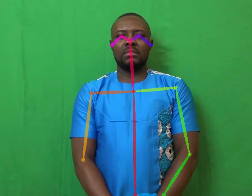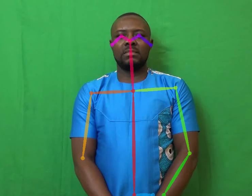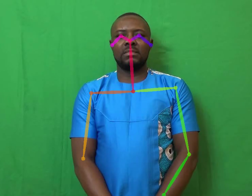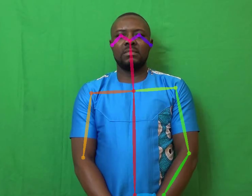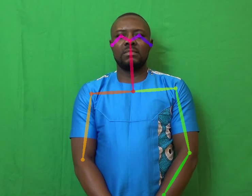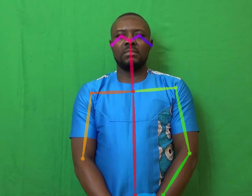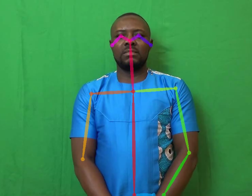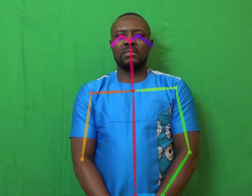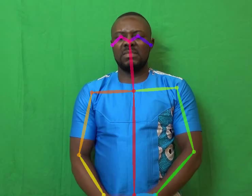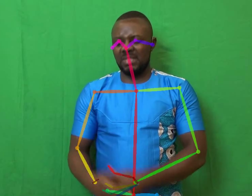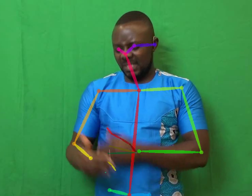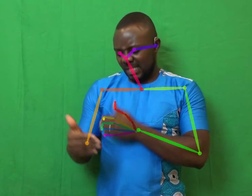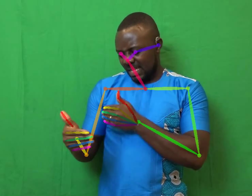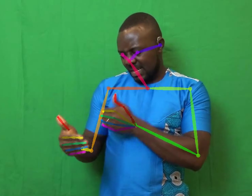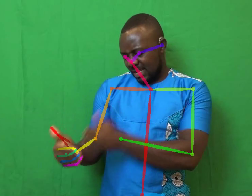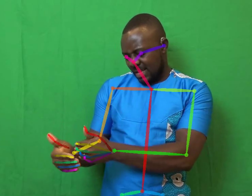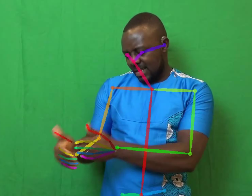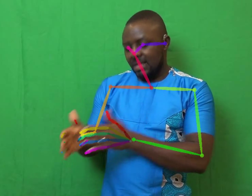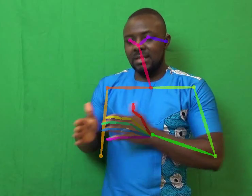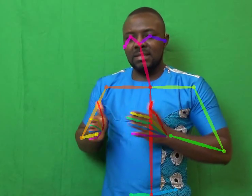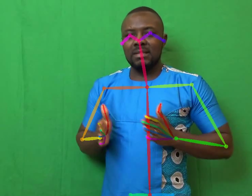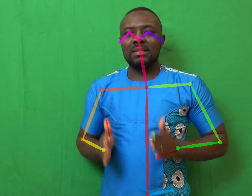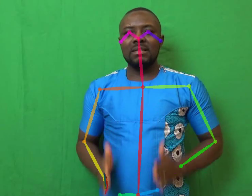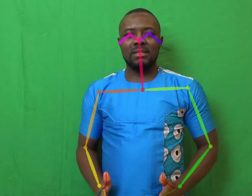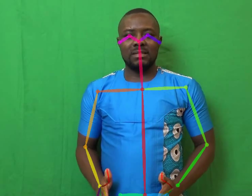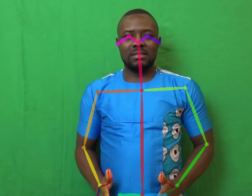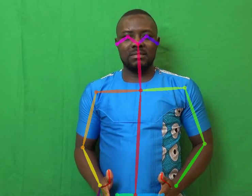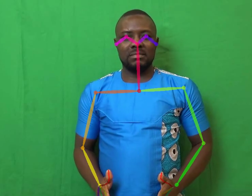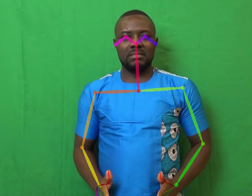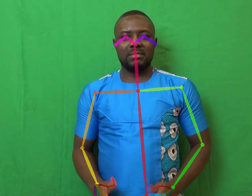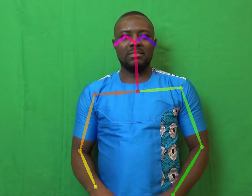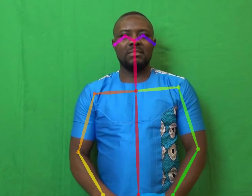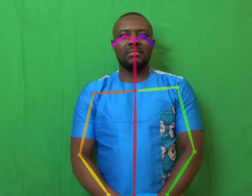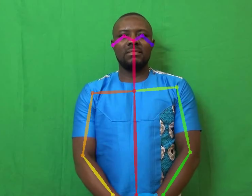neighbor